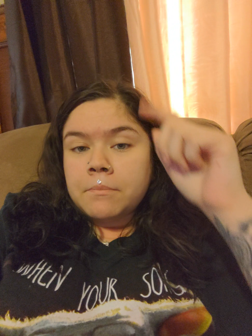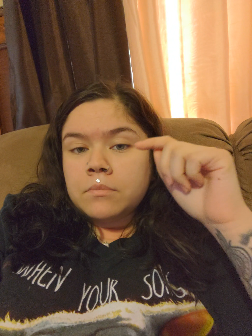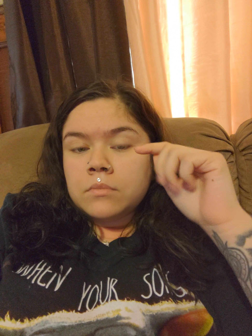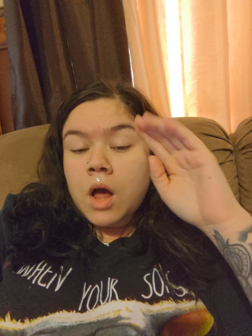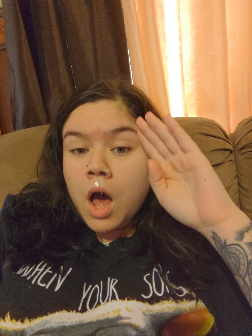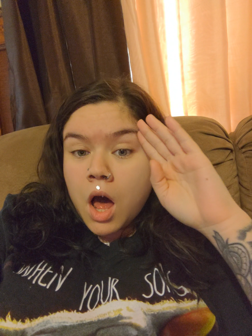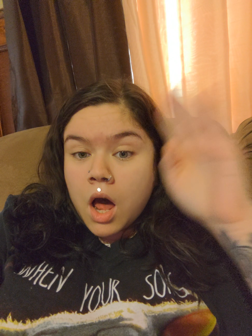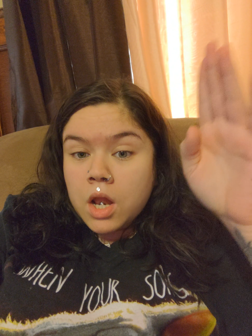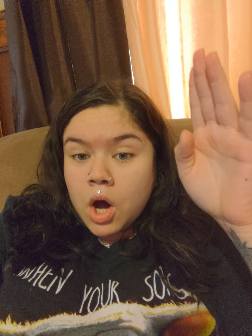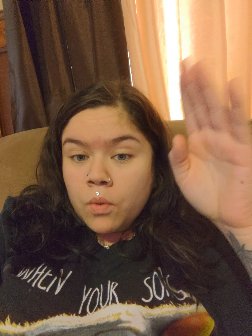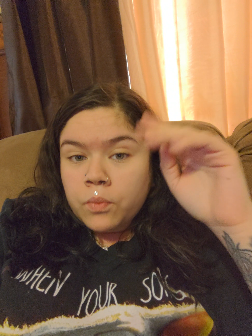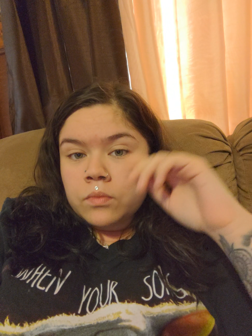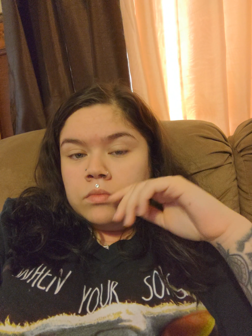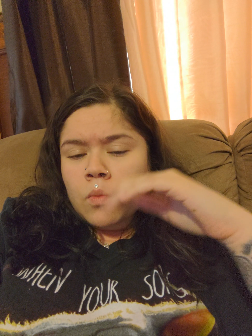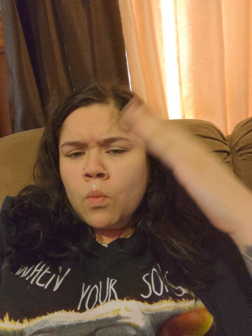hello